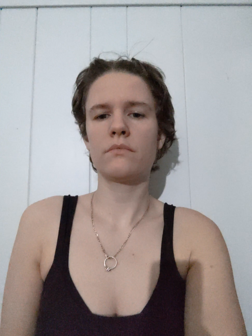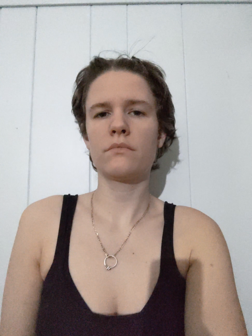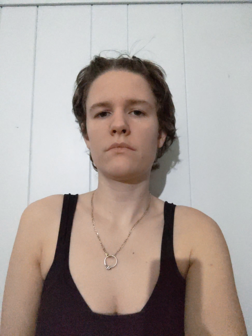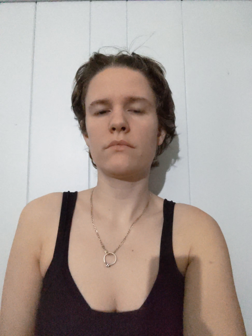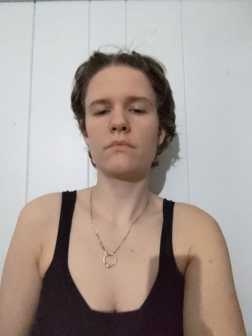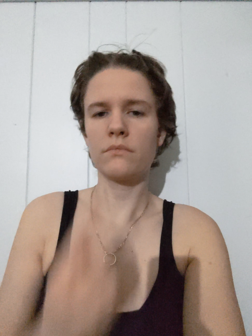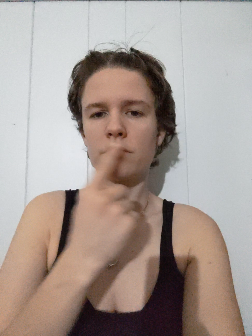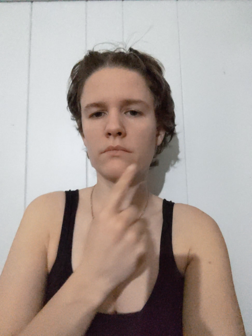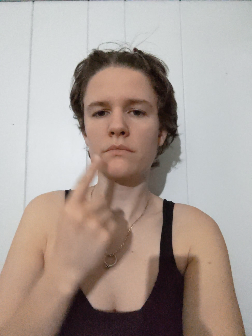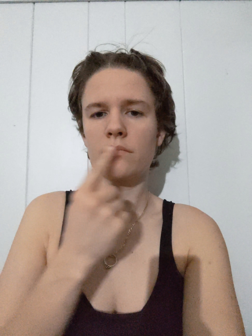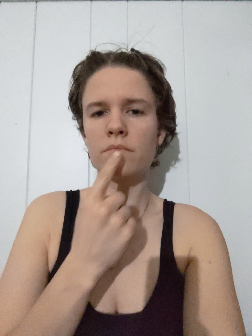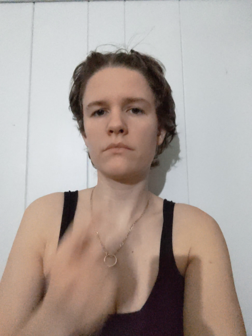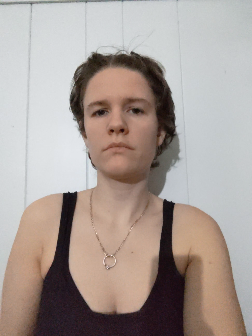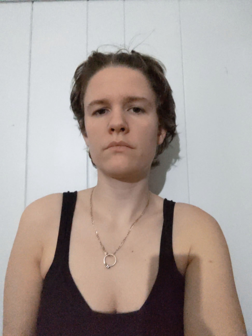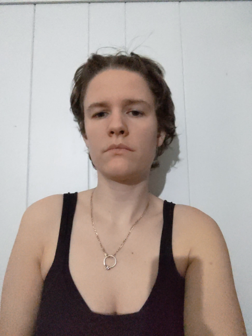mouth